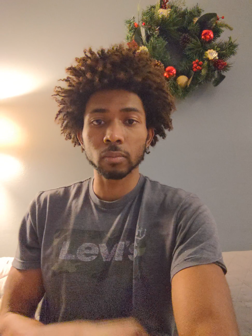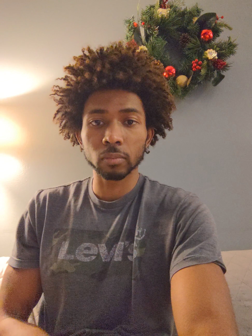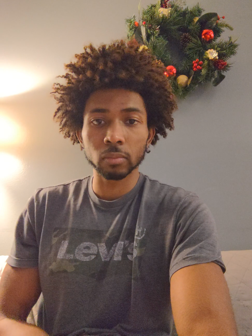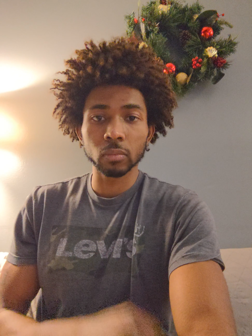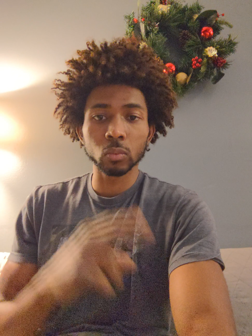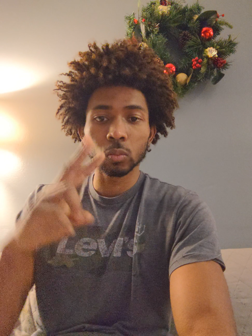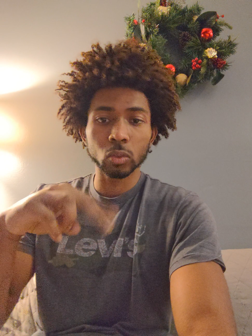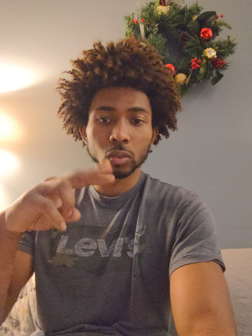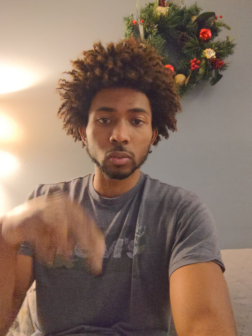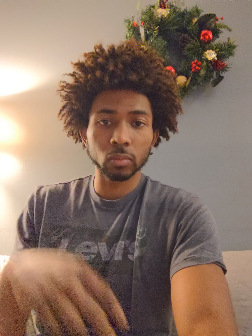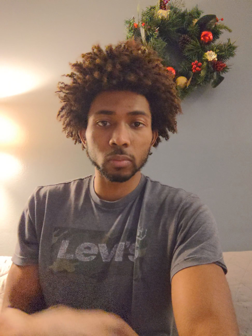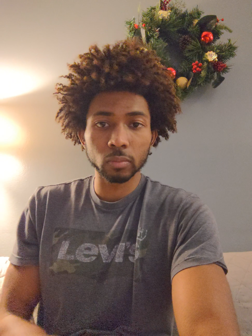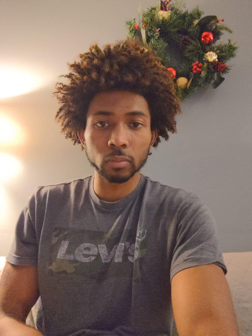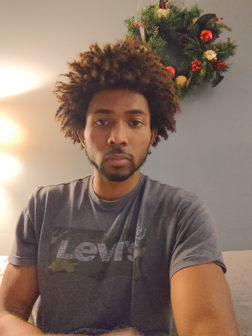read